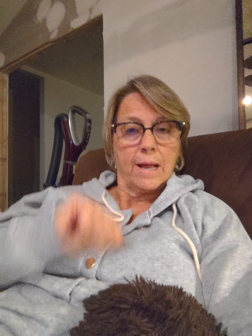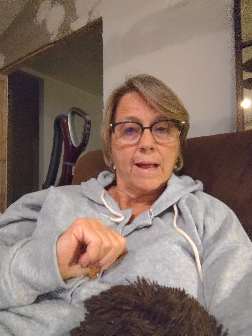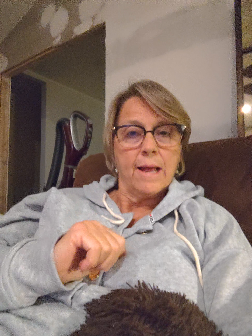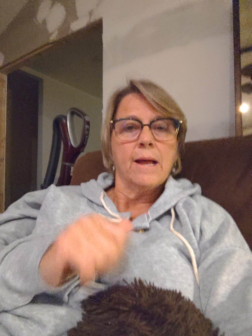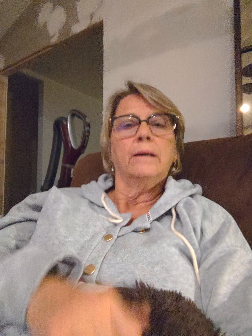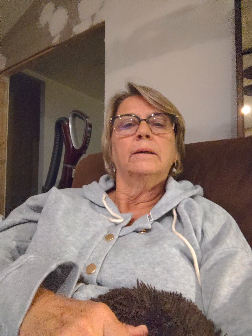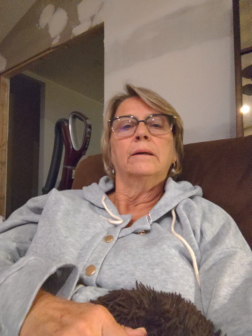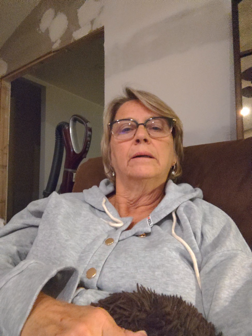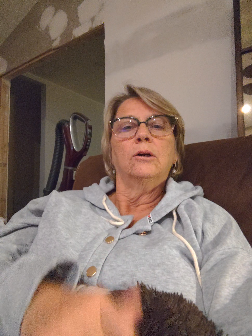jacket